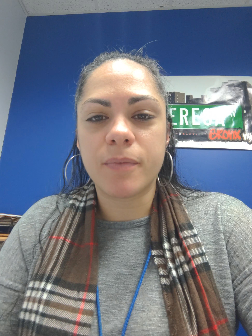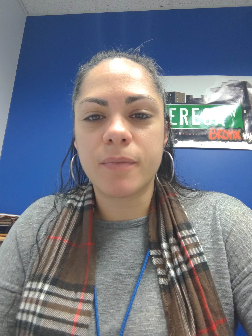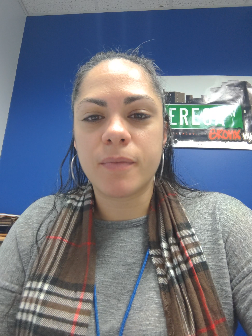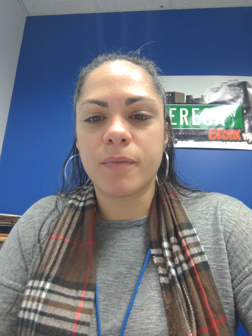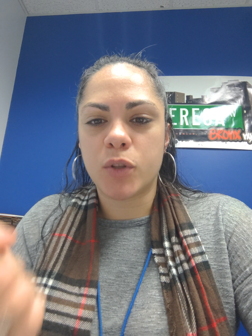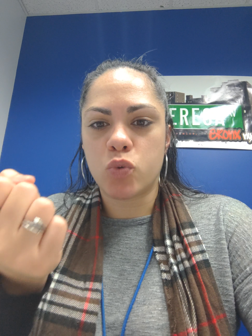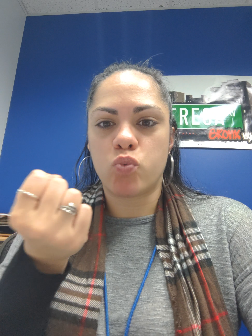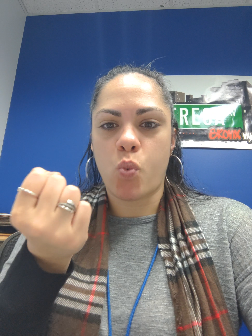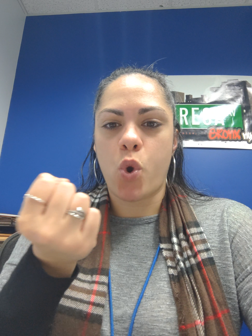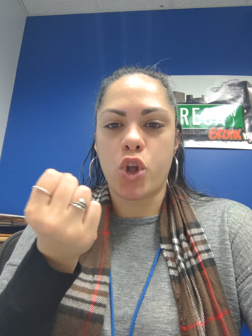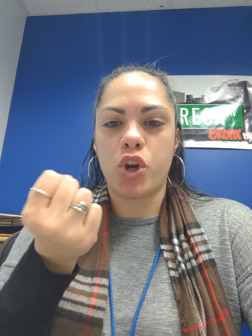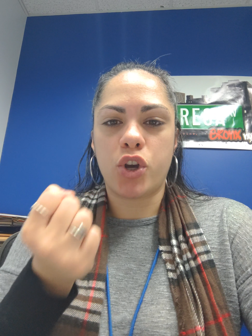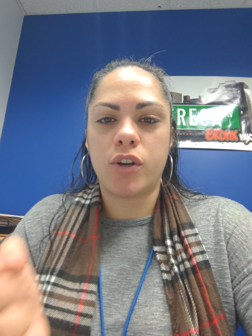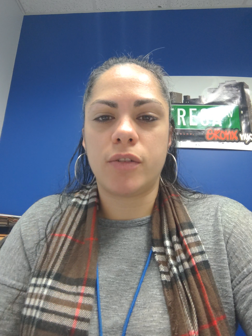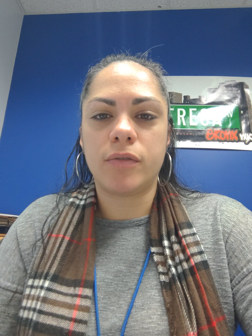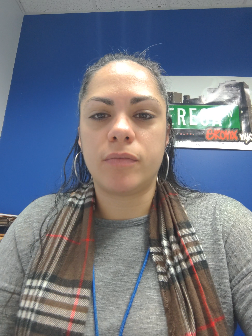drawer